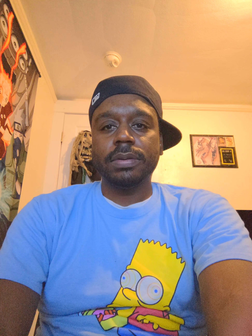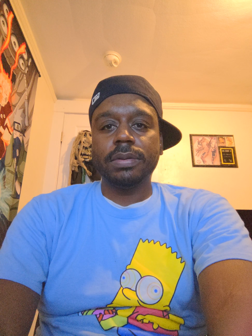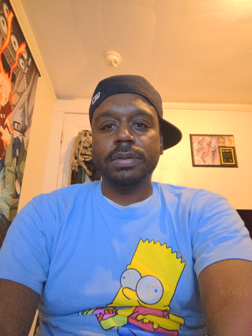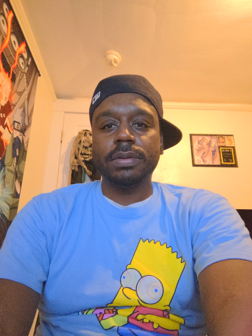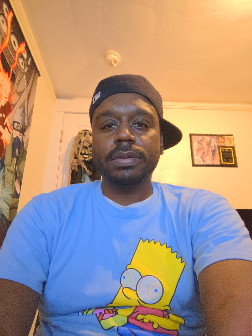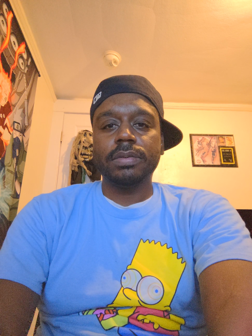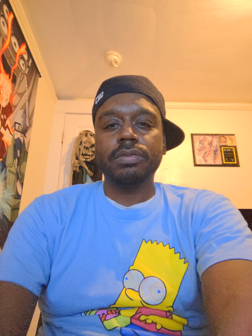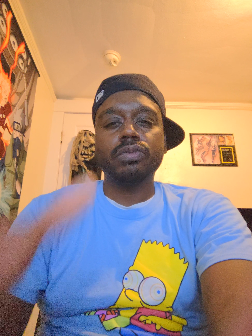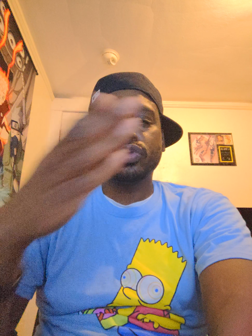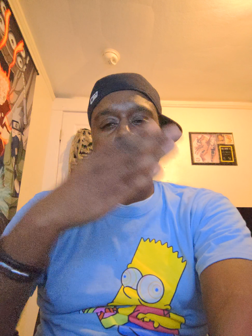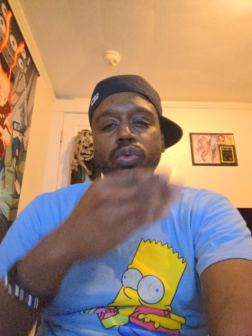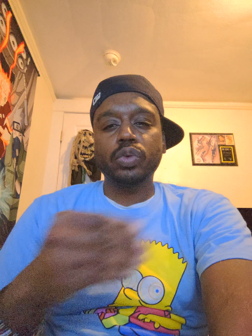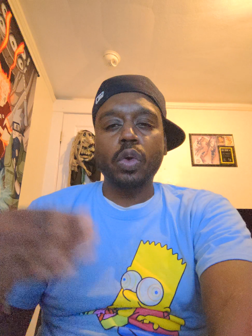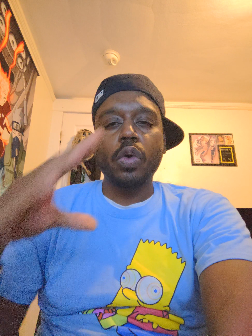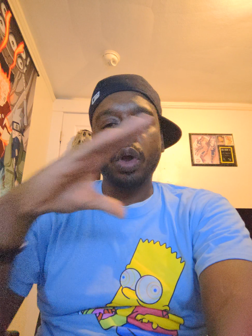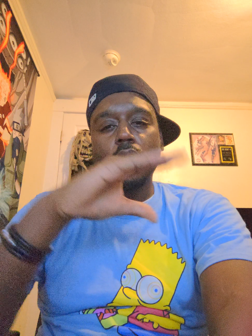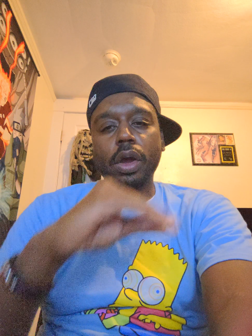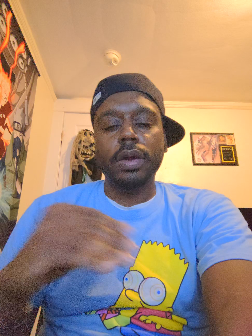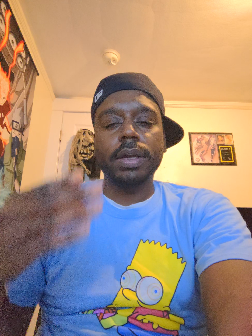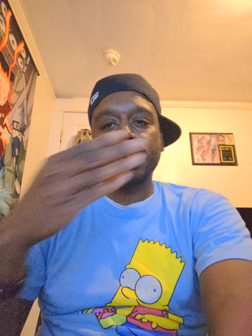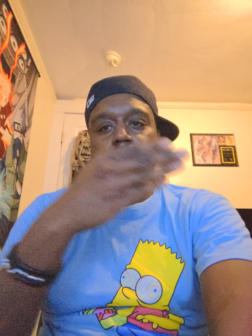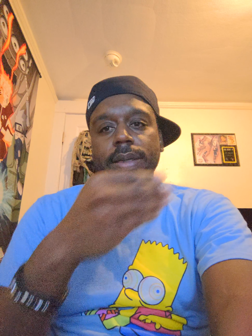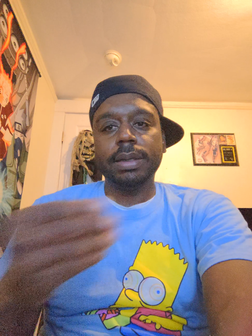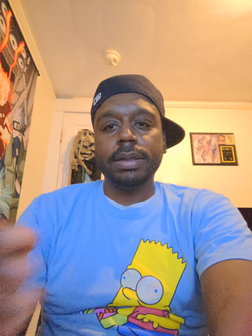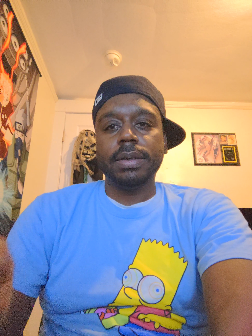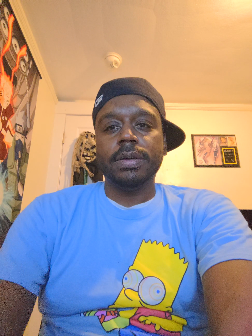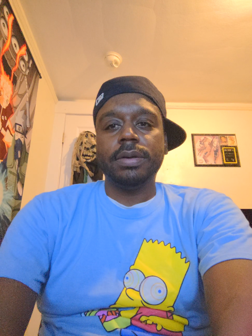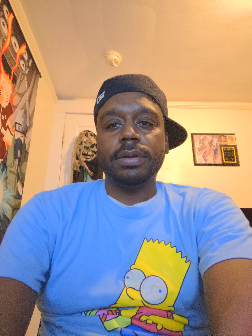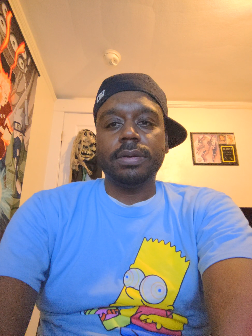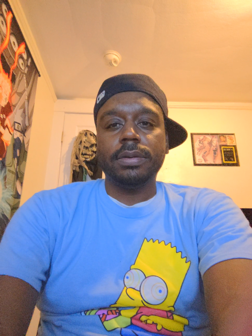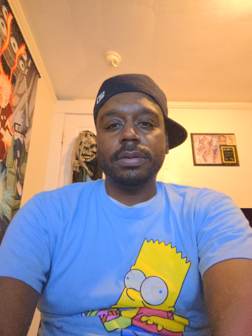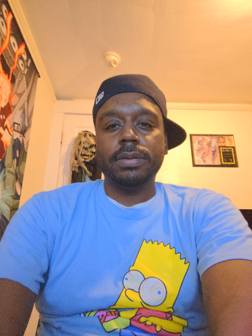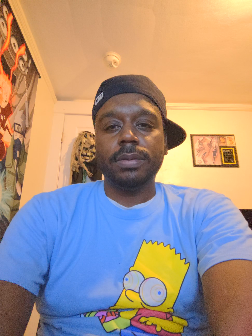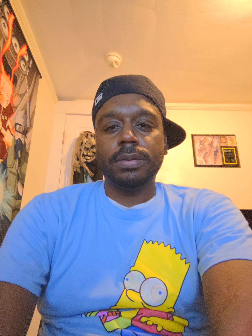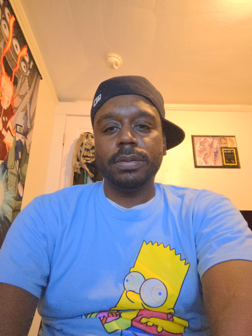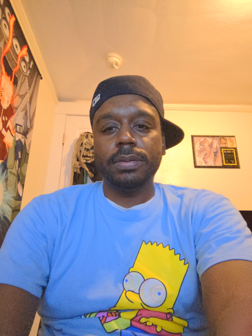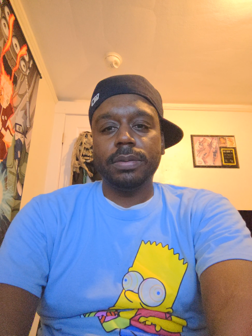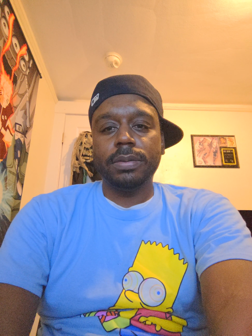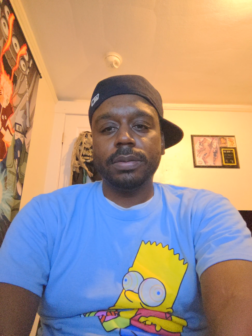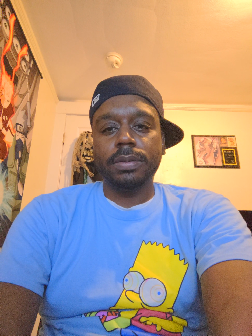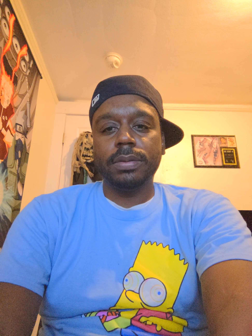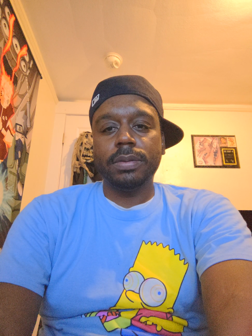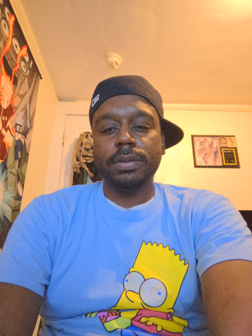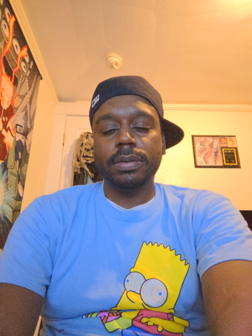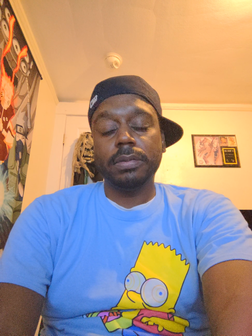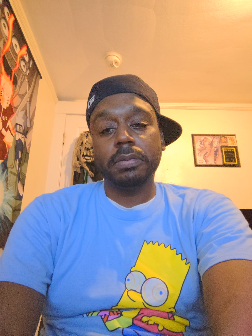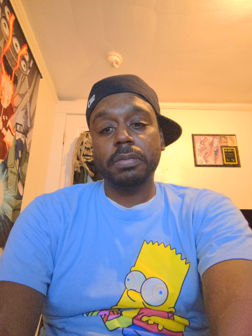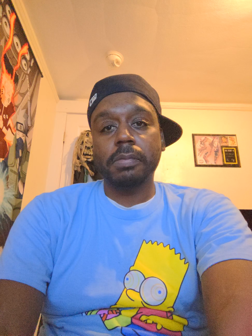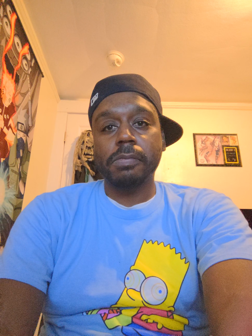story